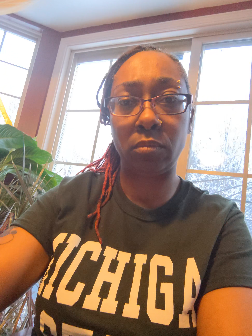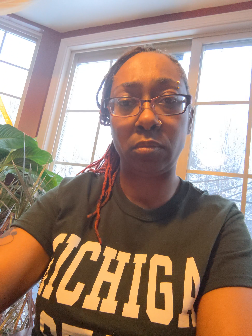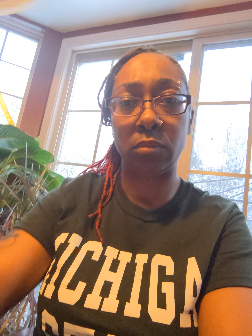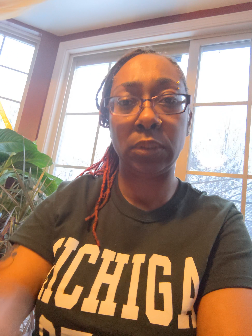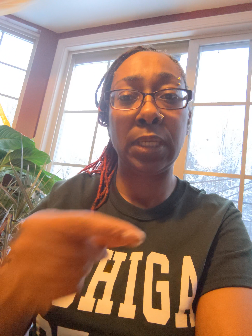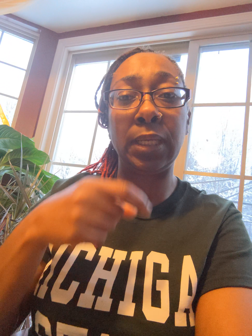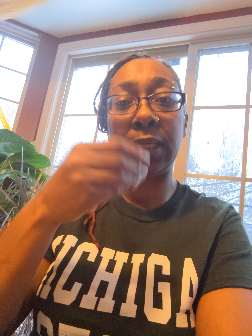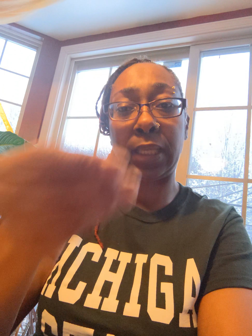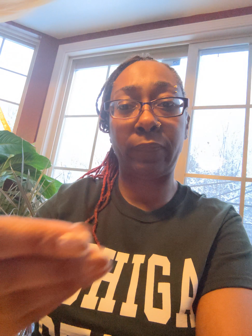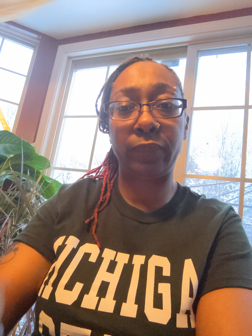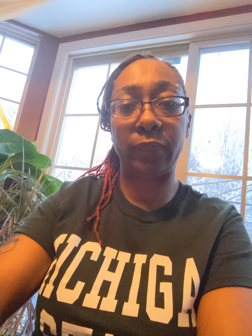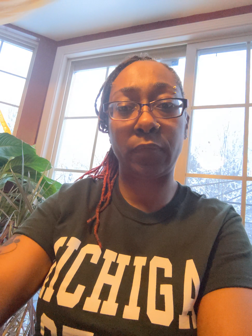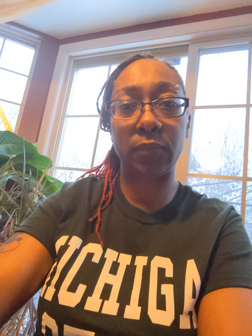give